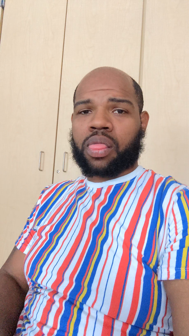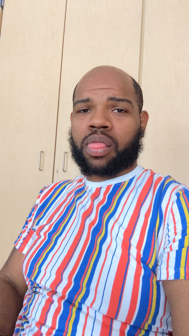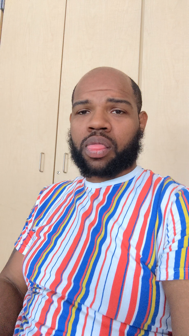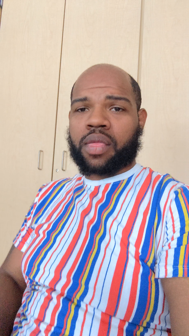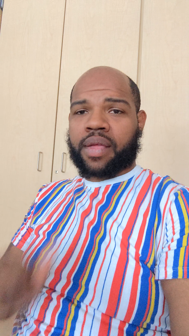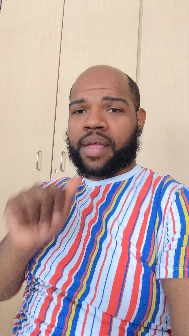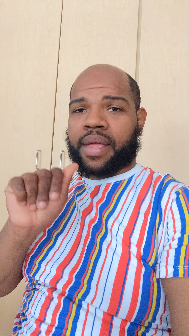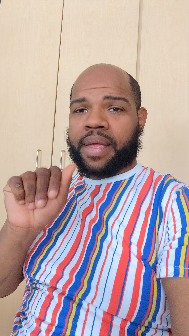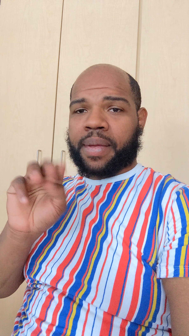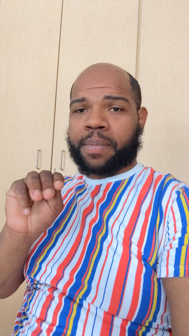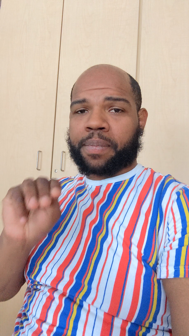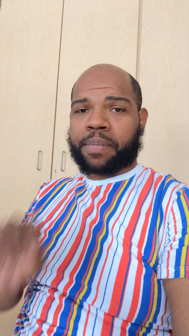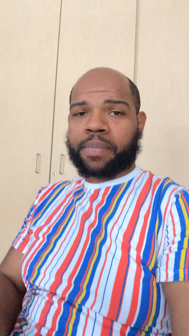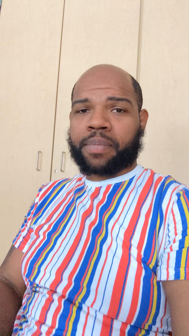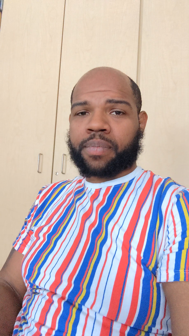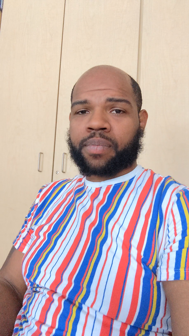am